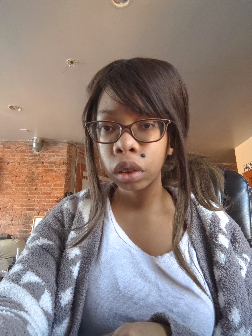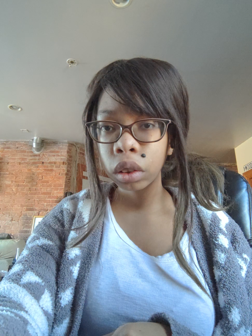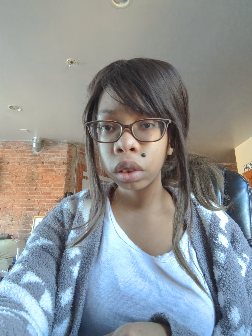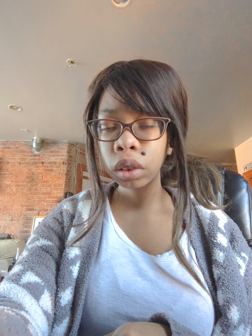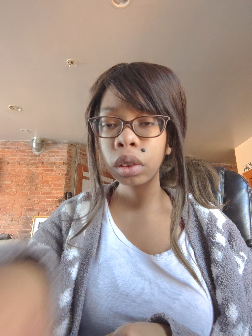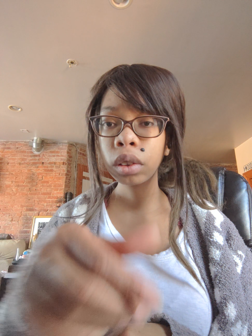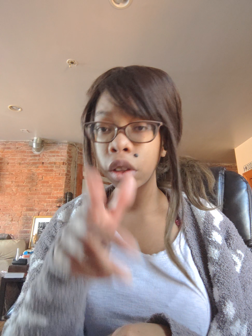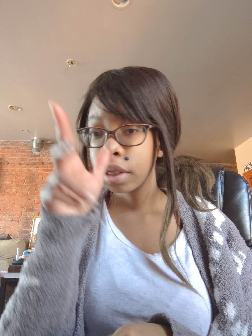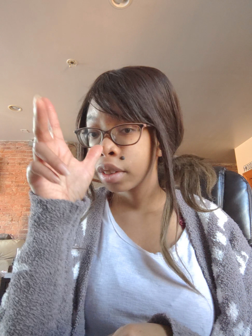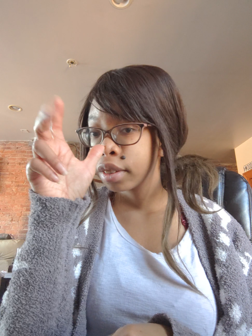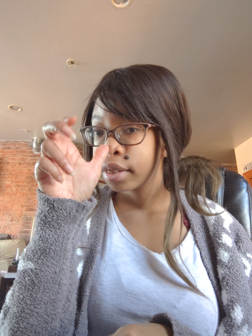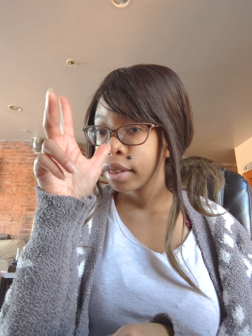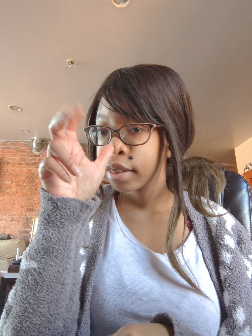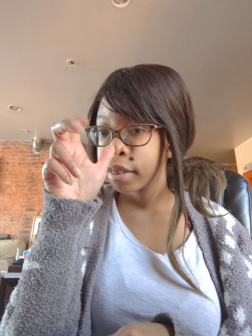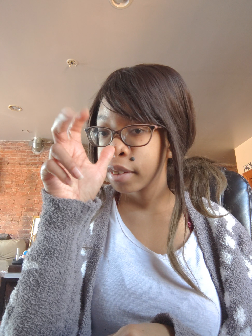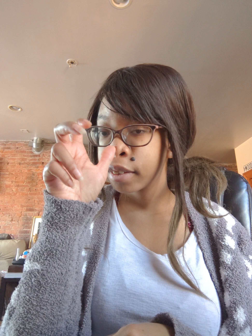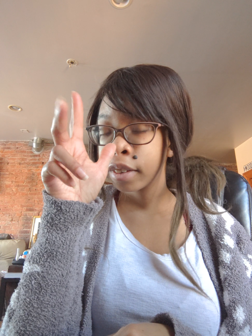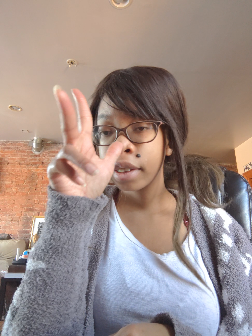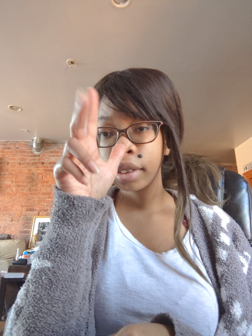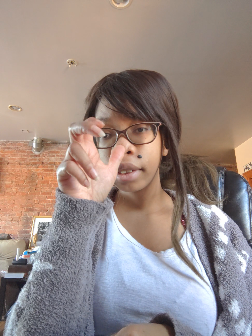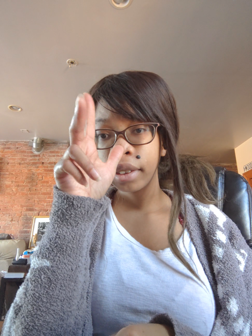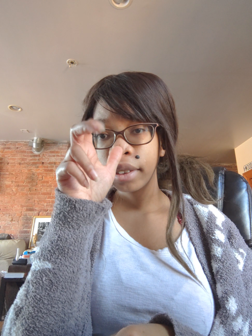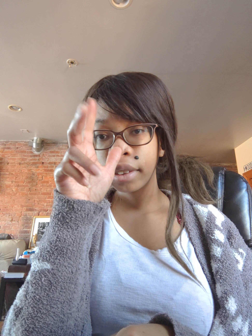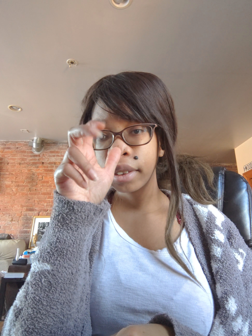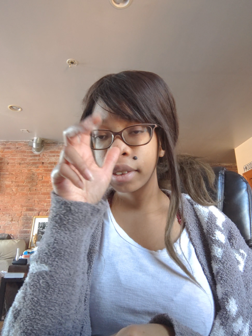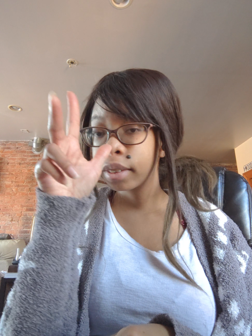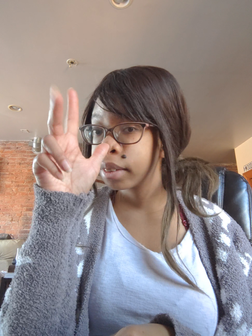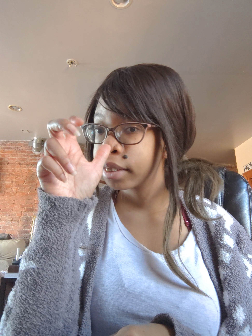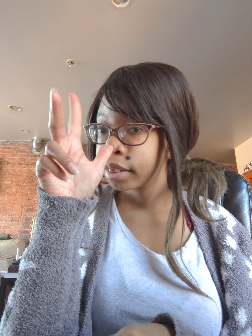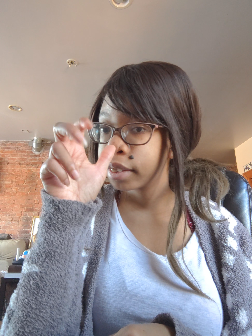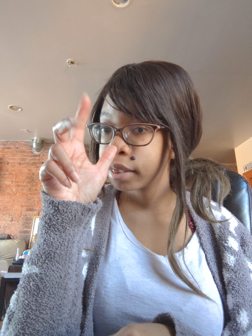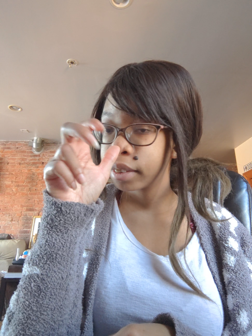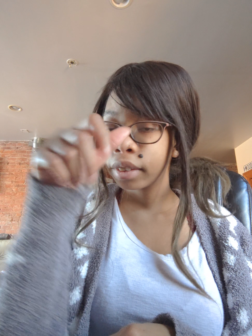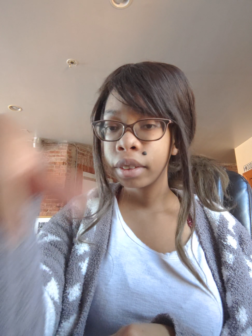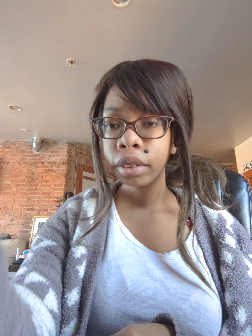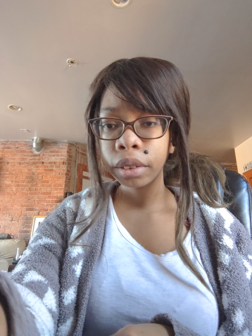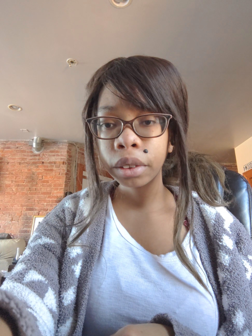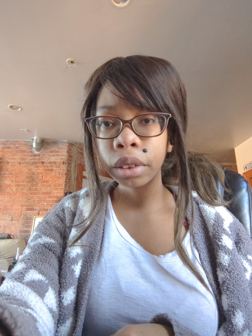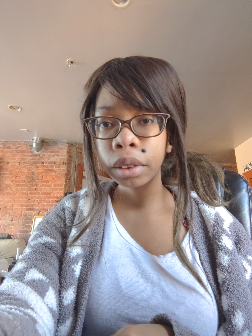bug